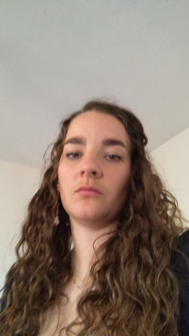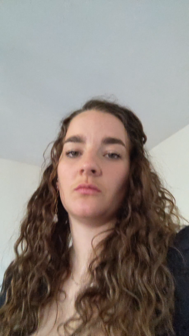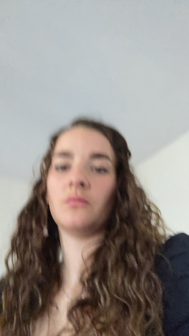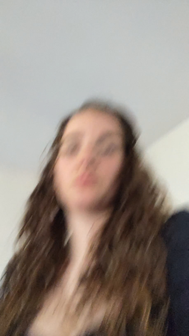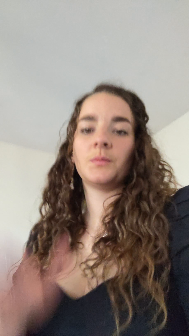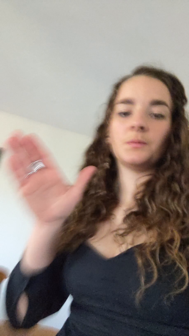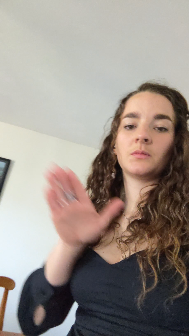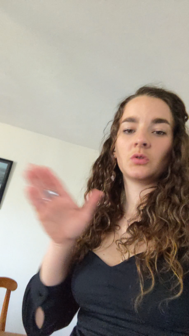penguin